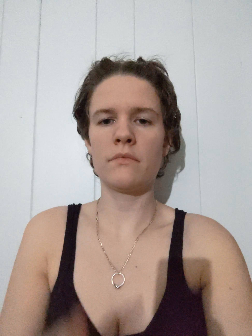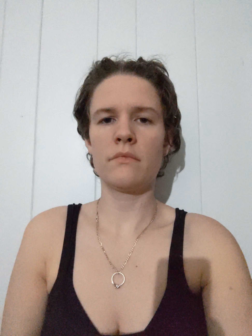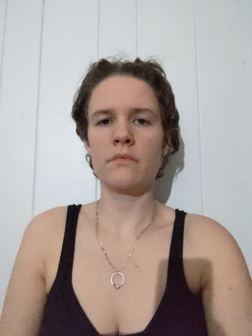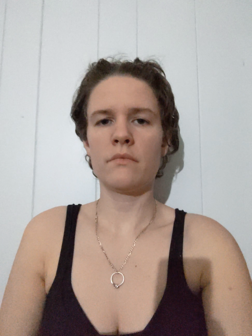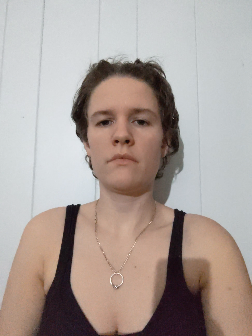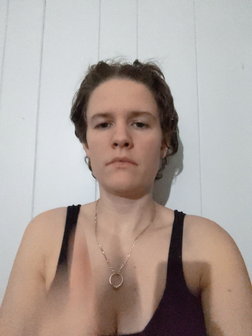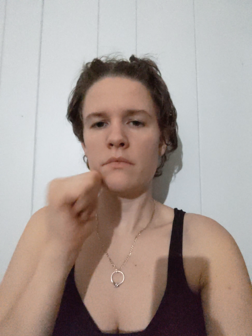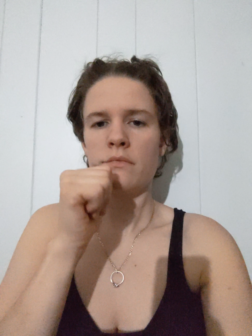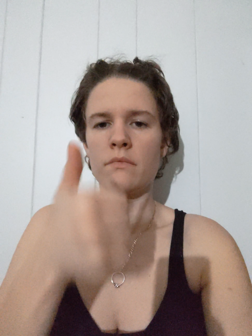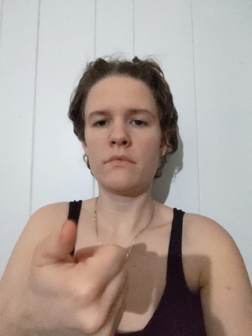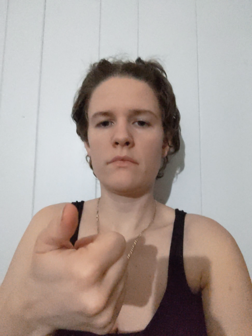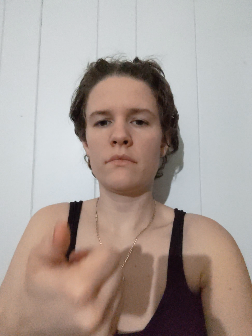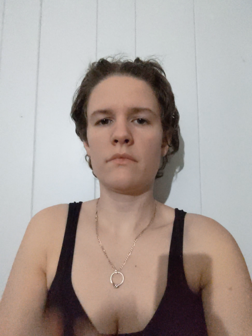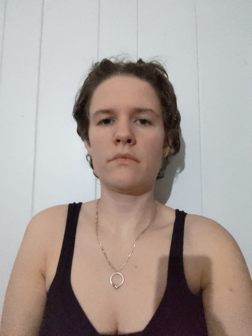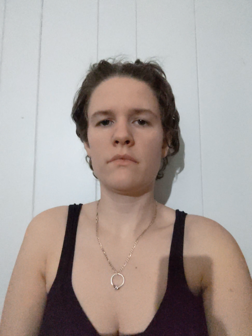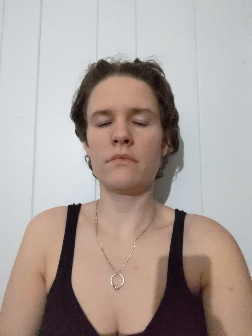tomorrow